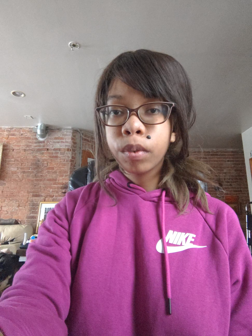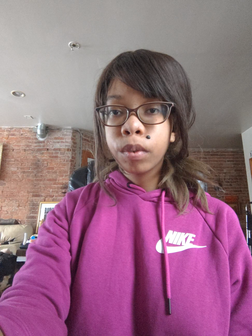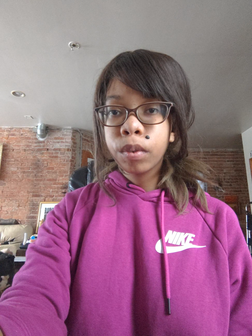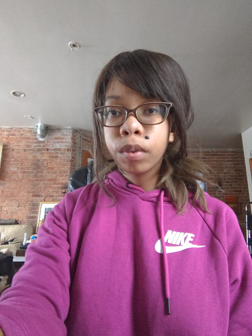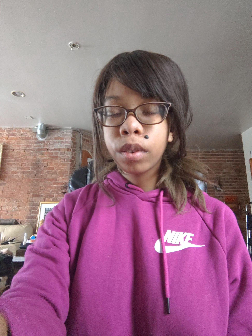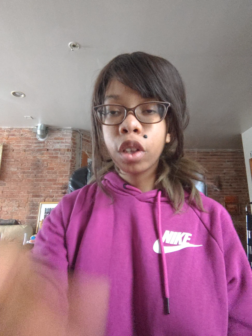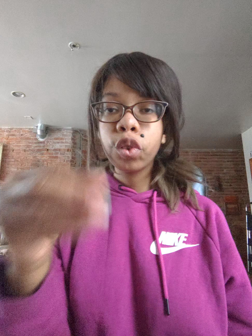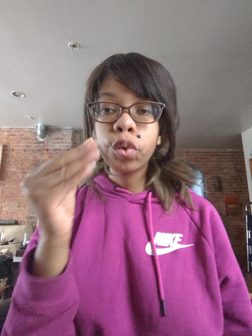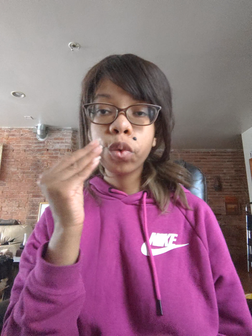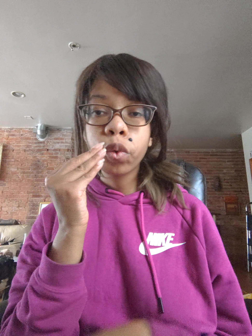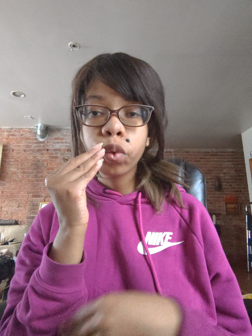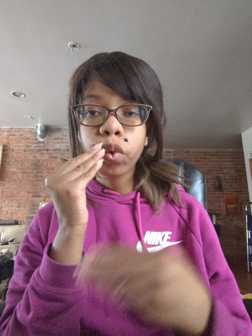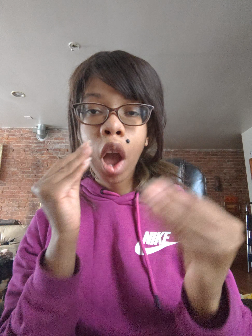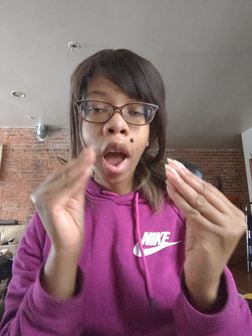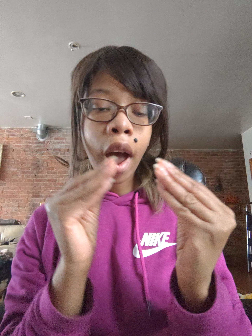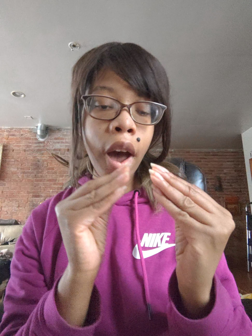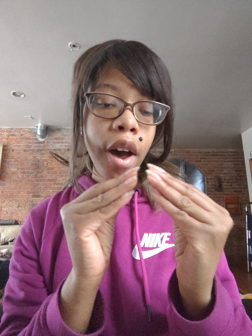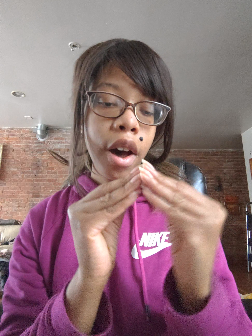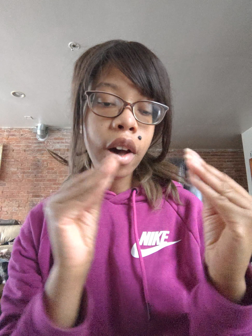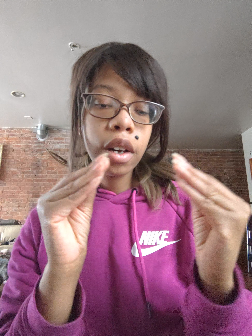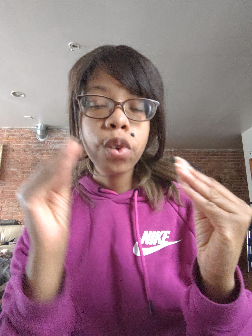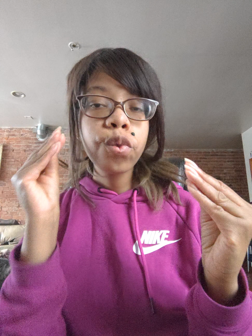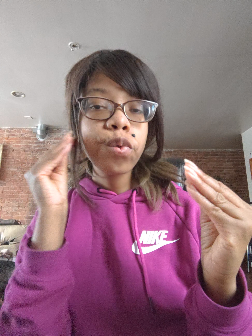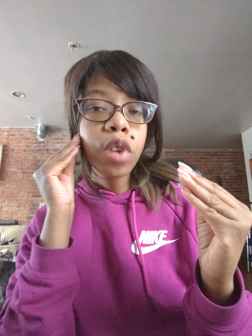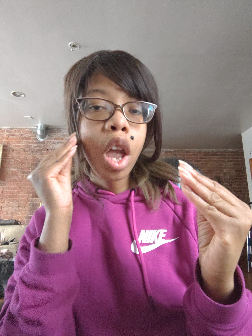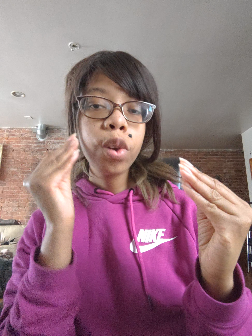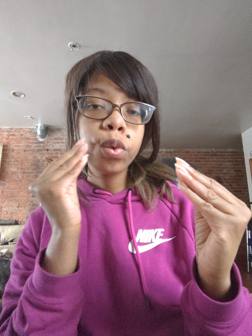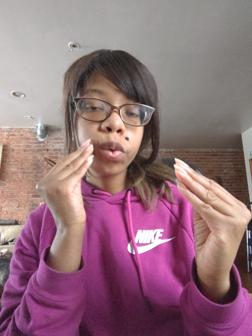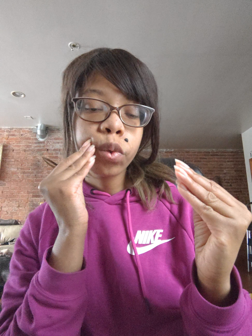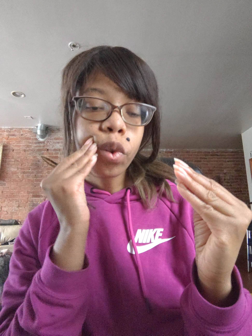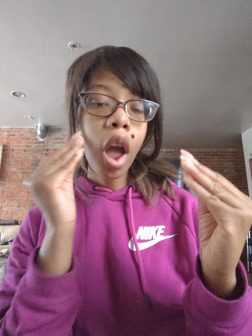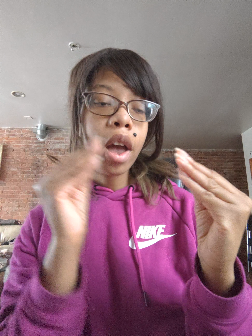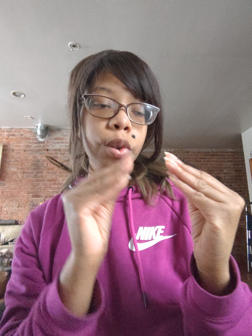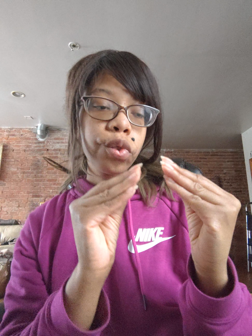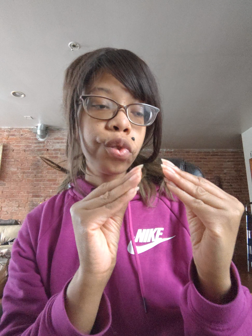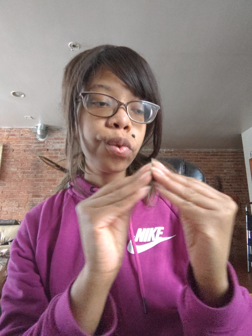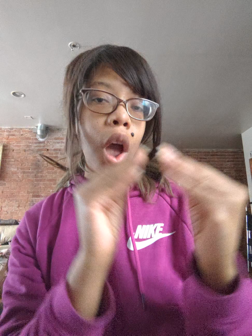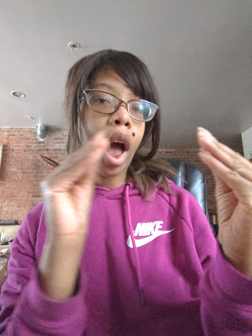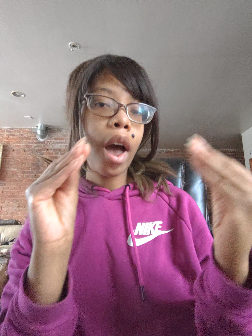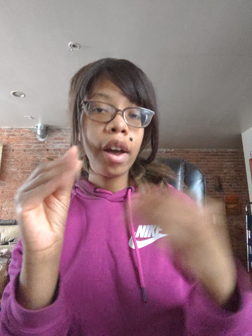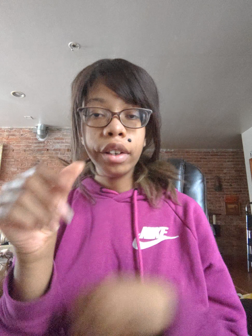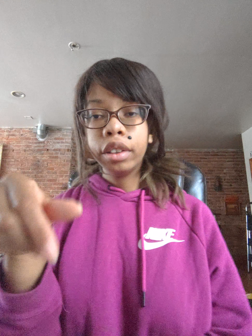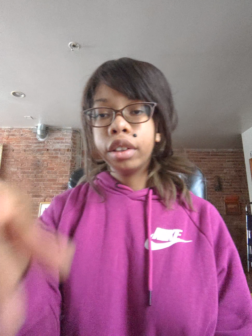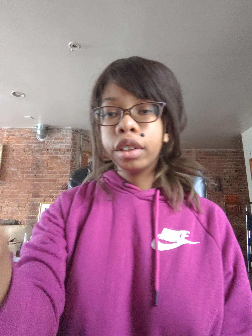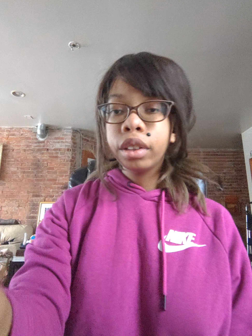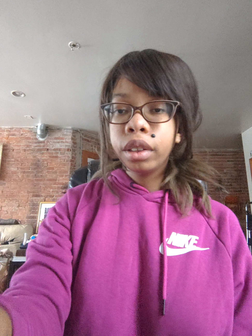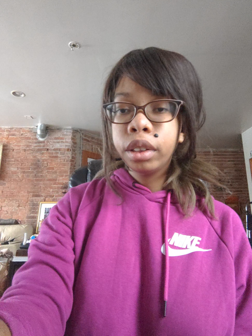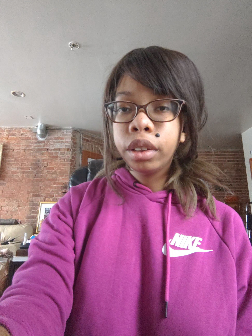kiss